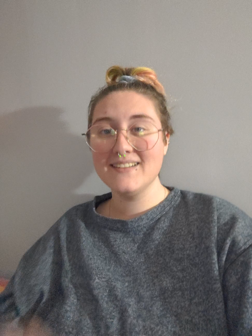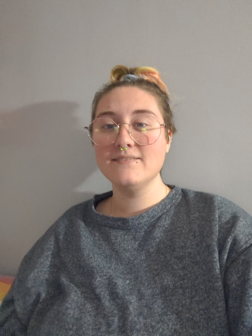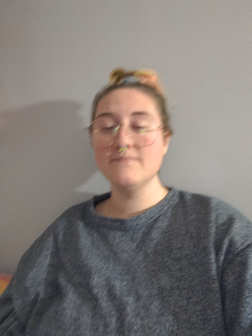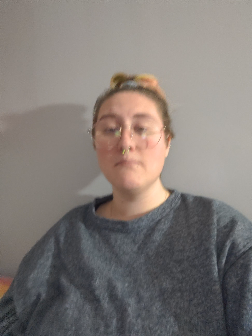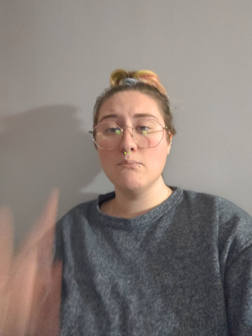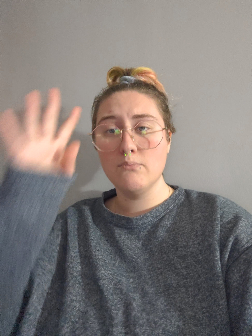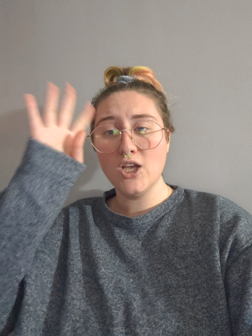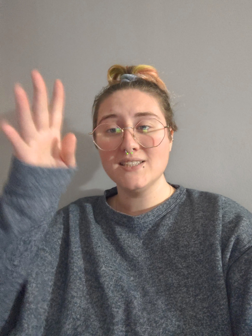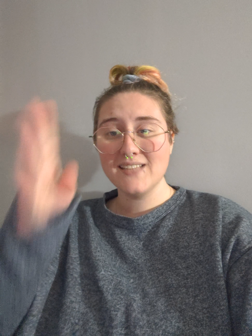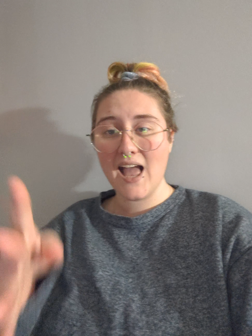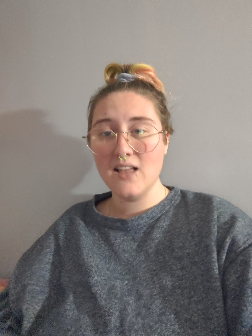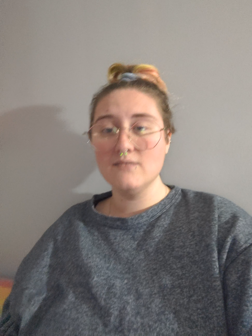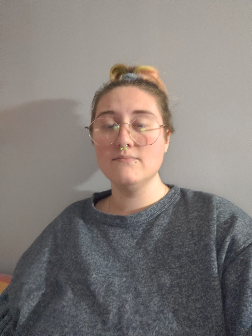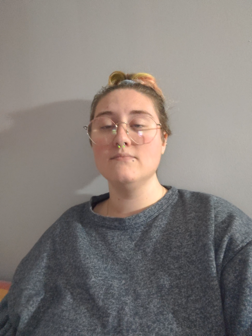pretend